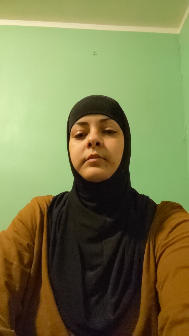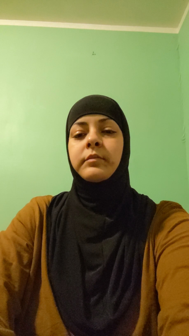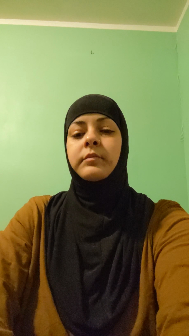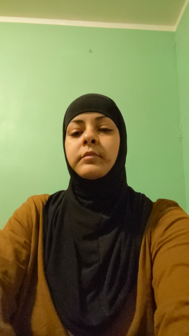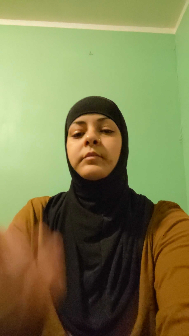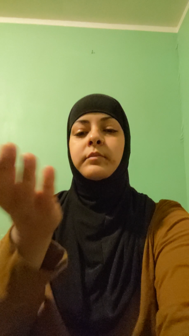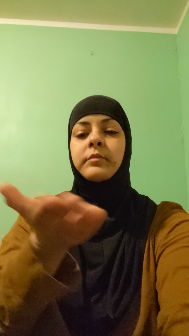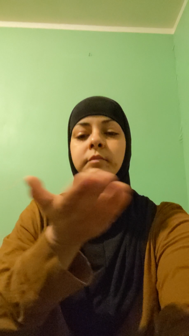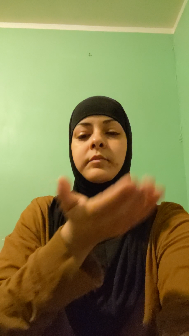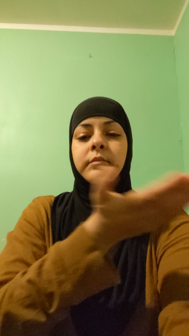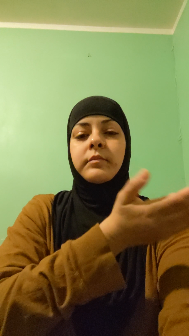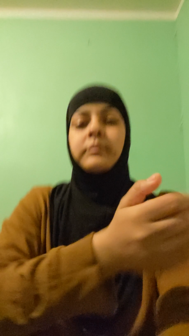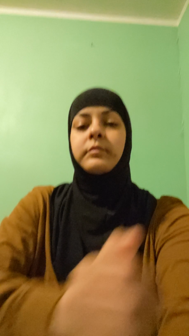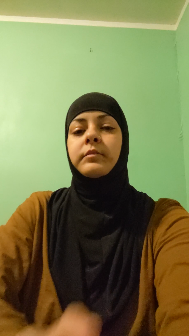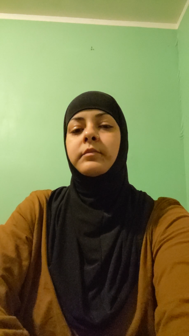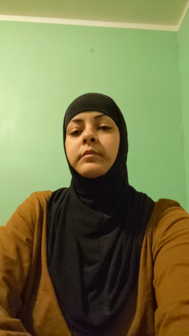carry